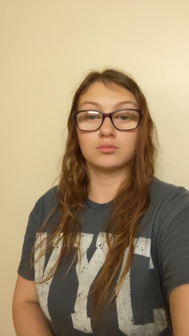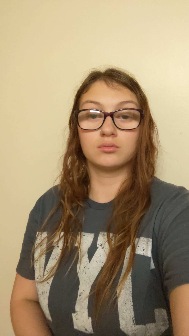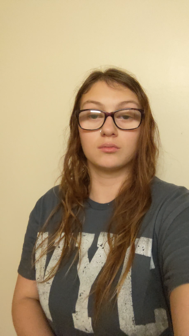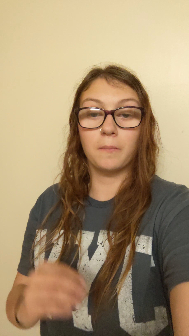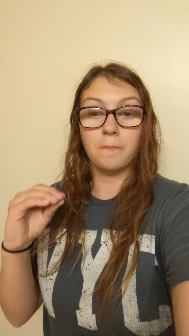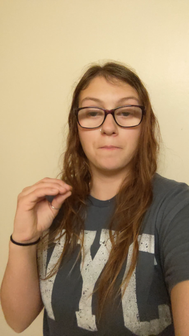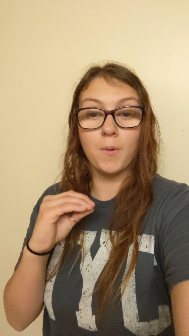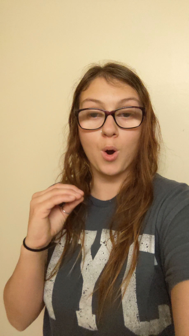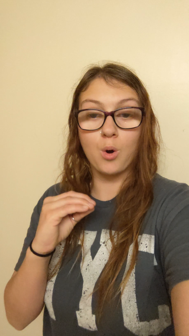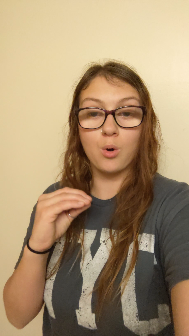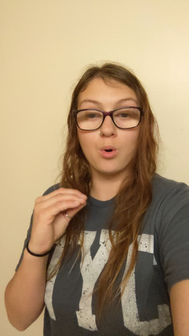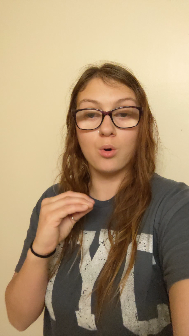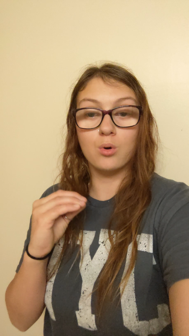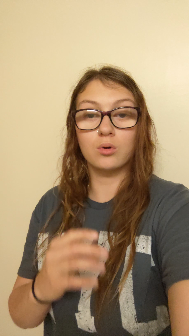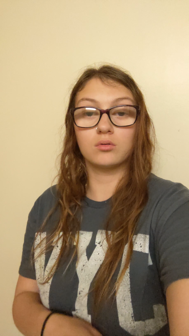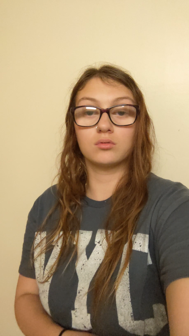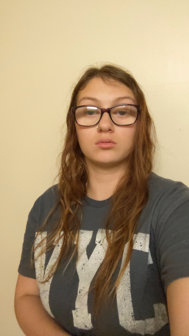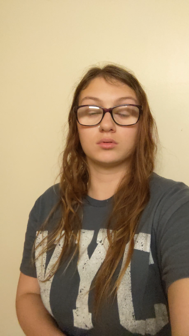more